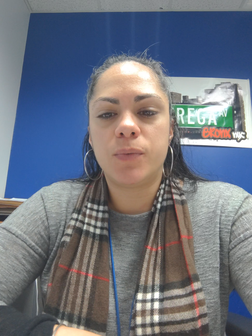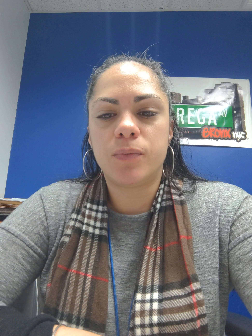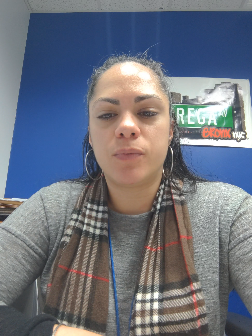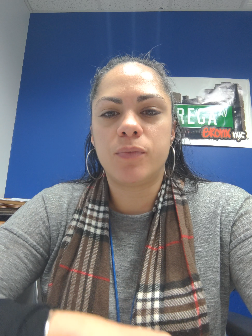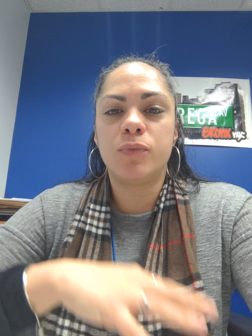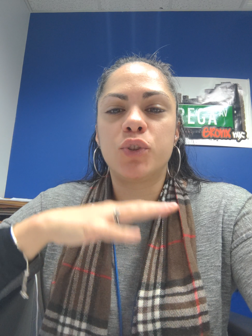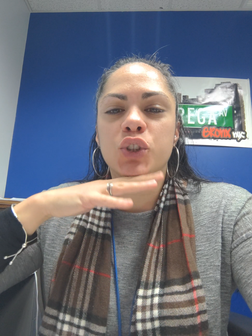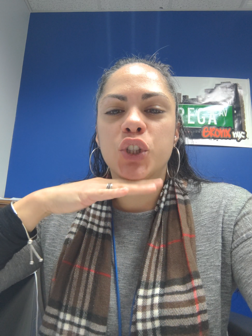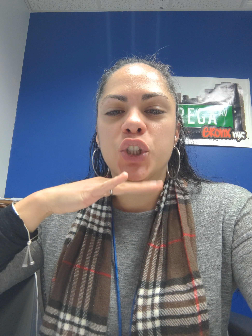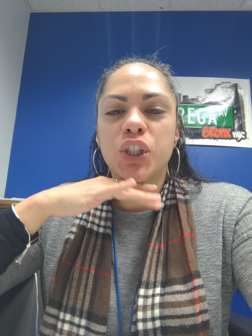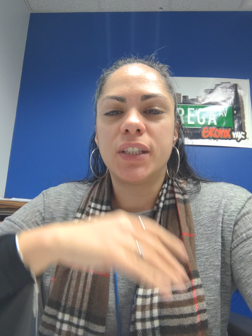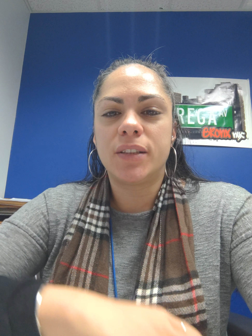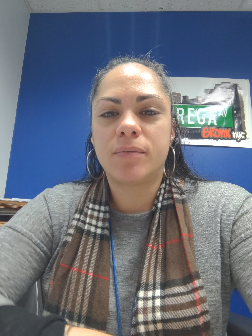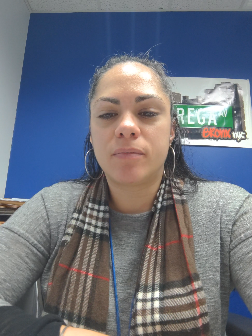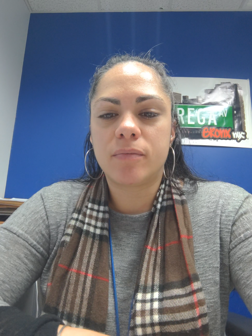dirty